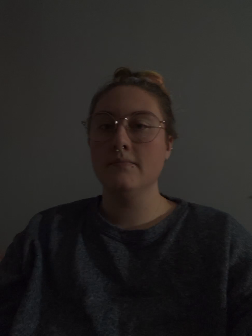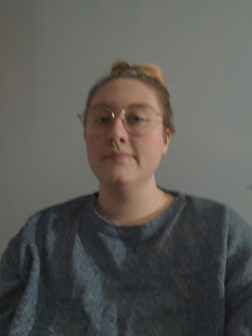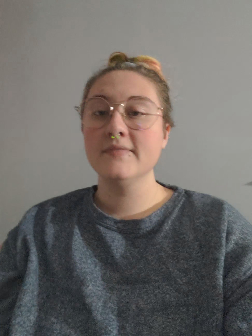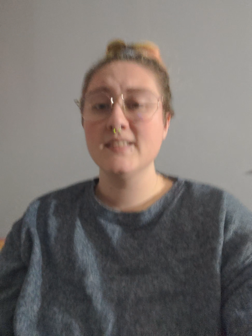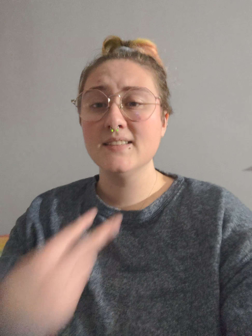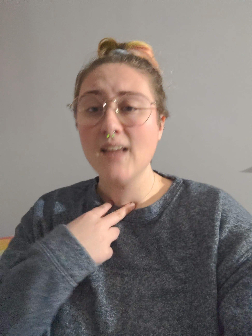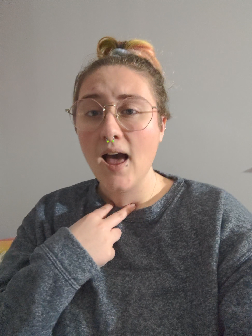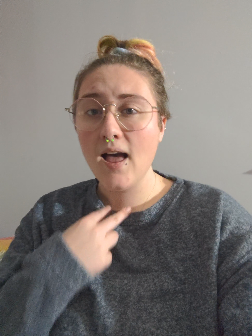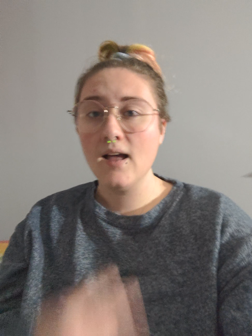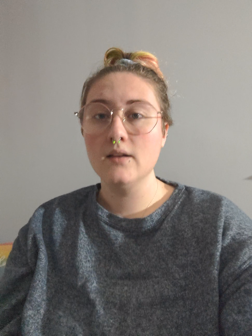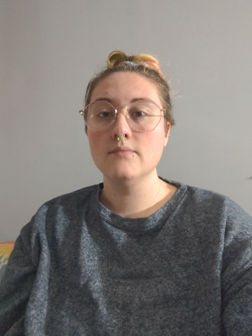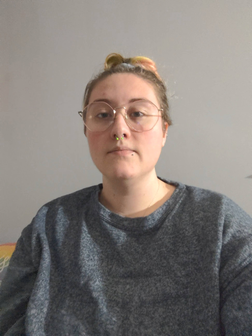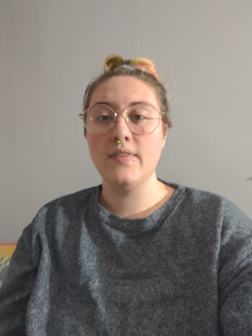stuck